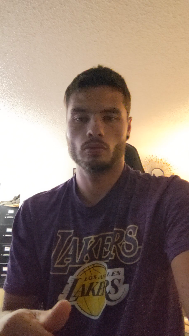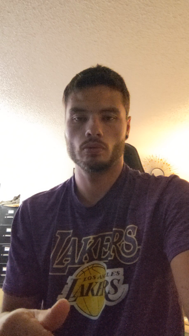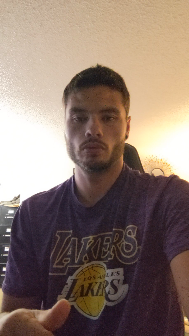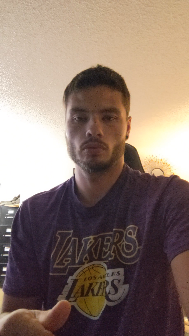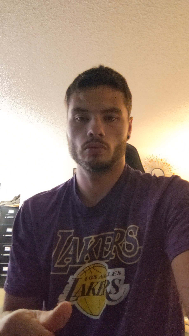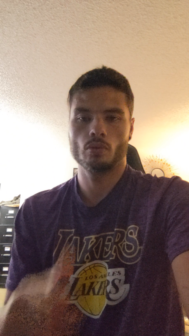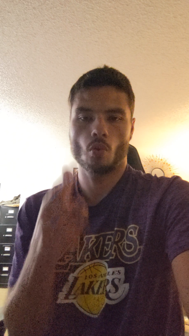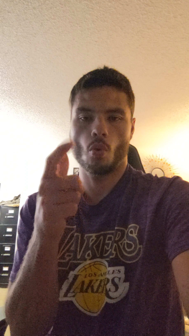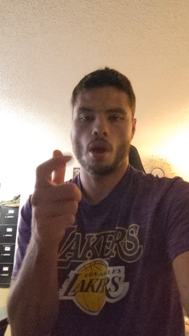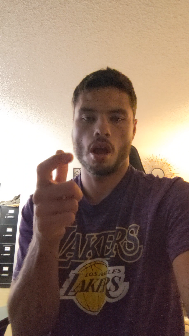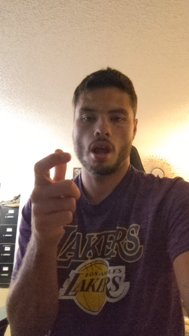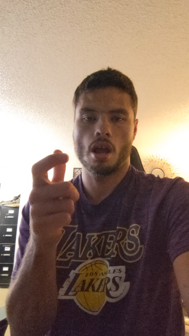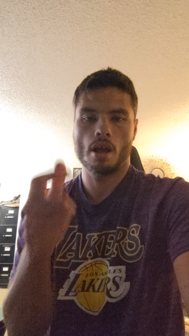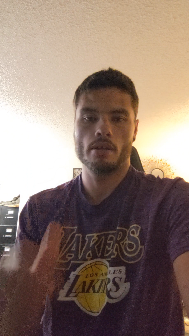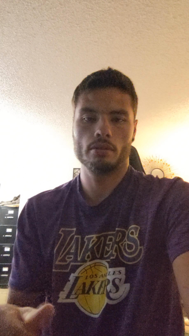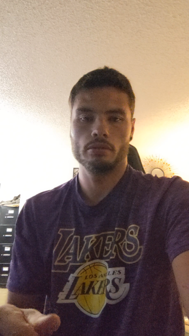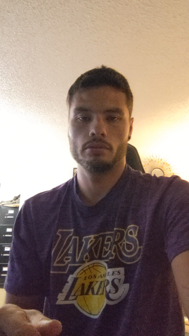run